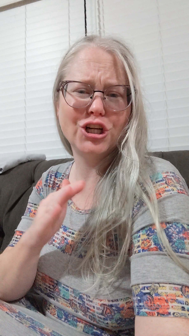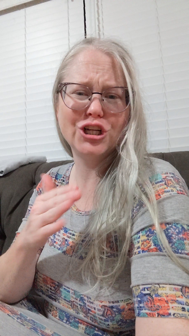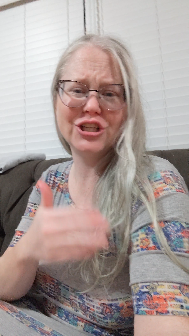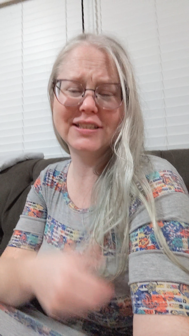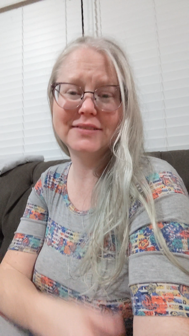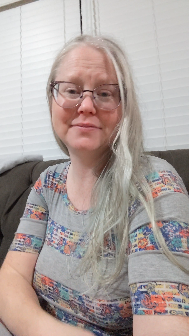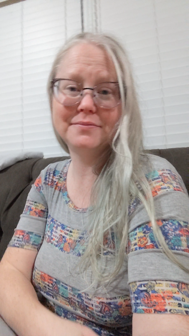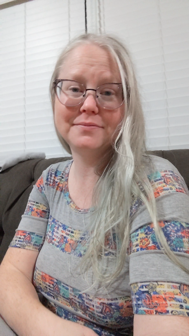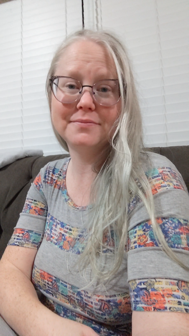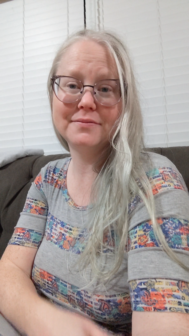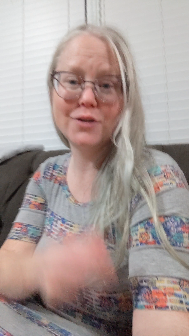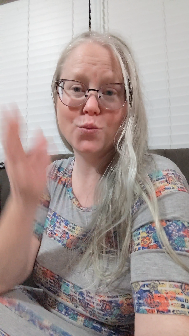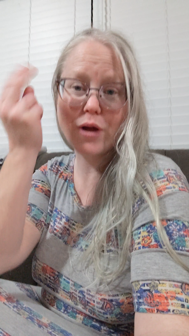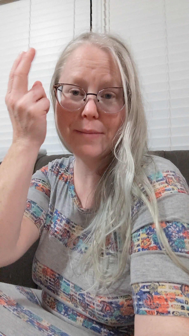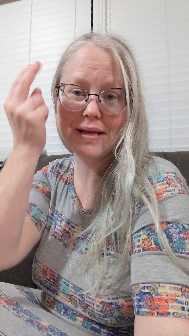rabbit